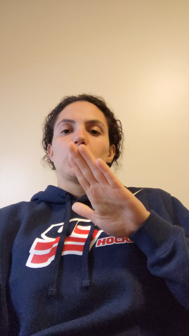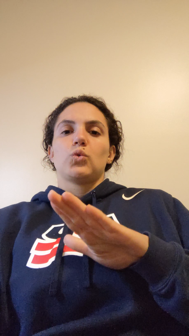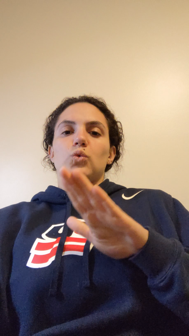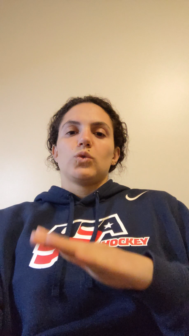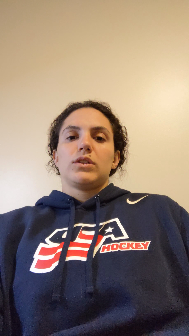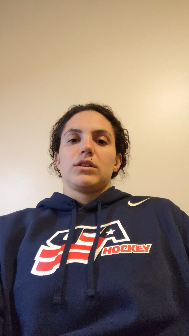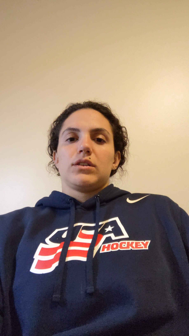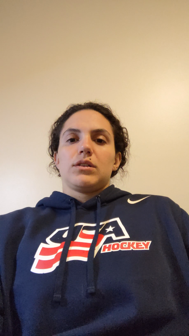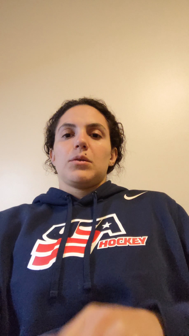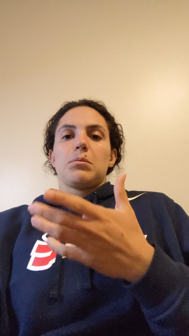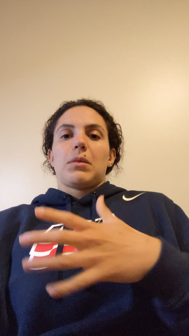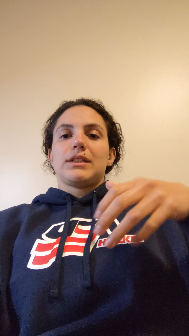basket